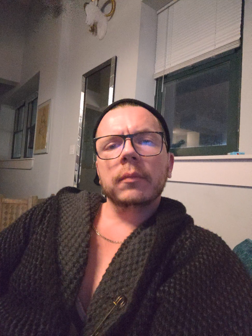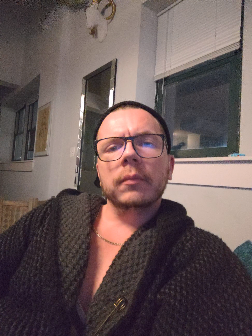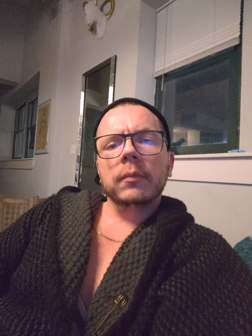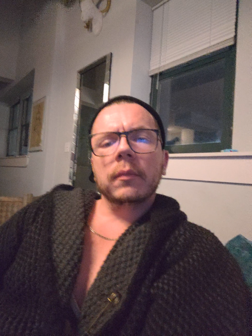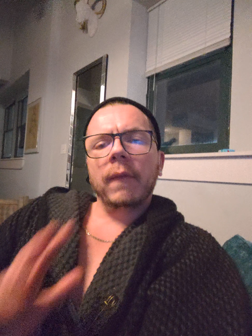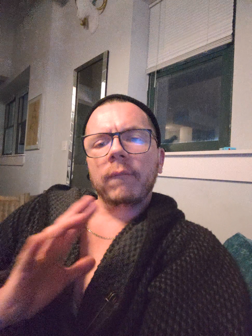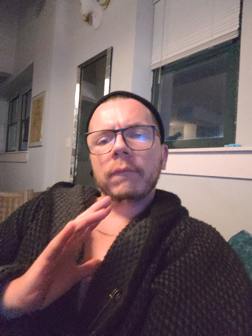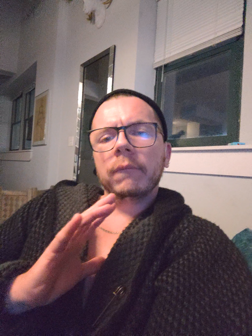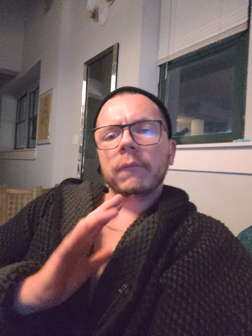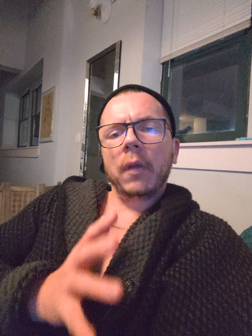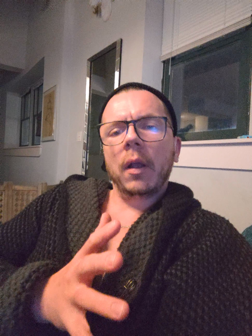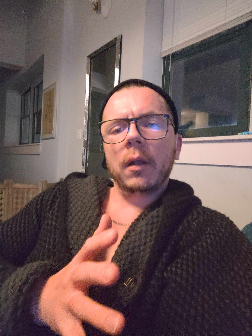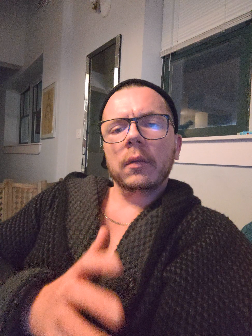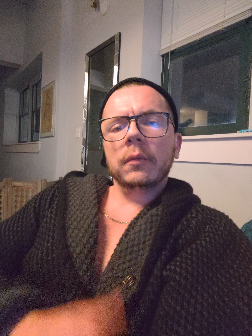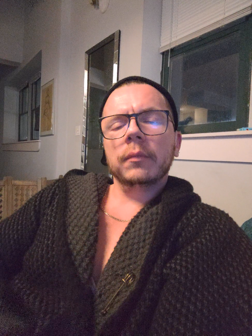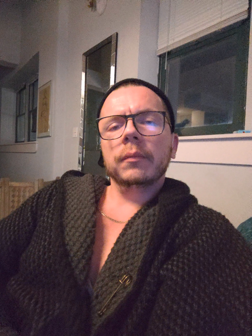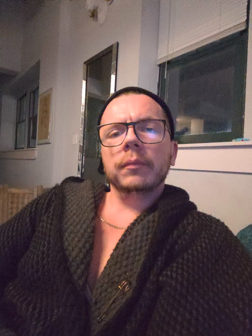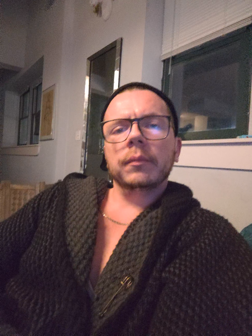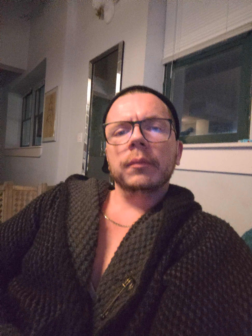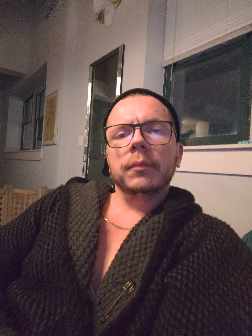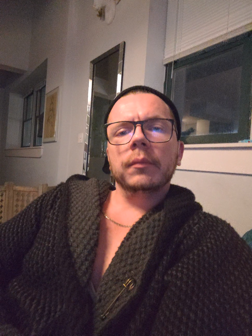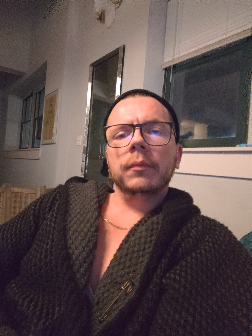fine